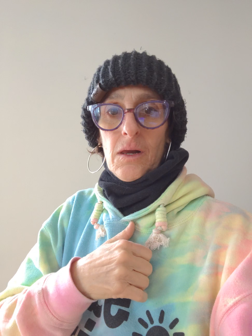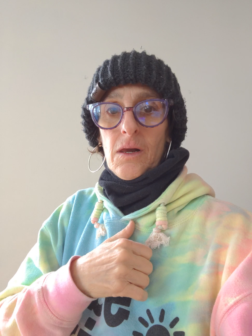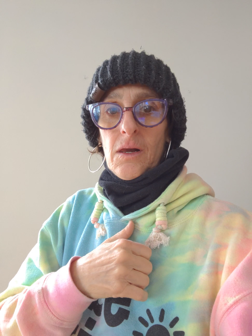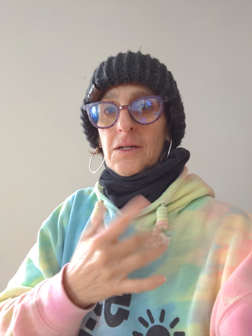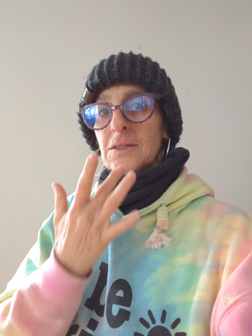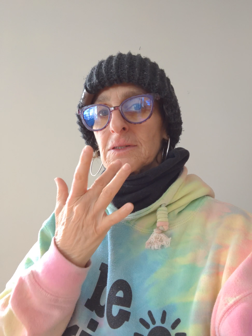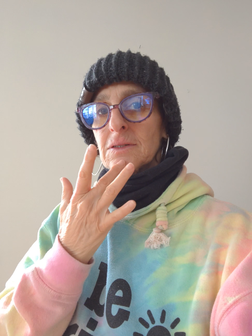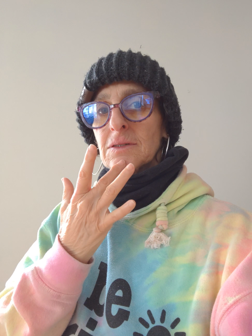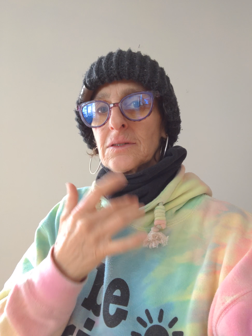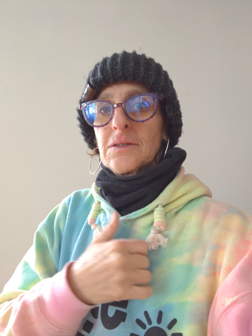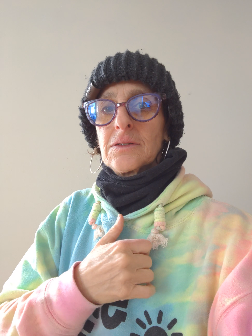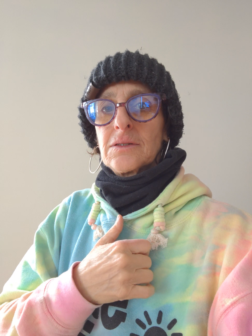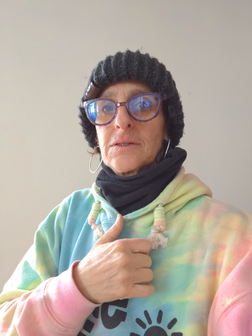taste